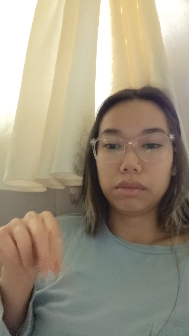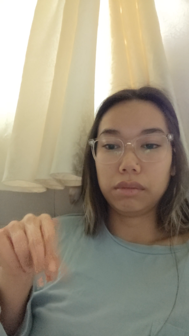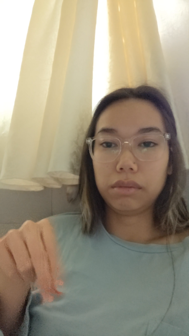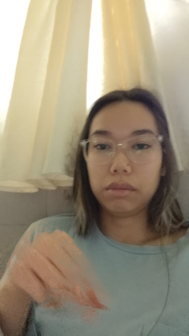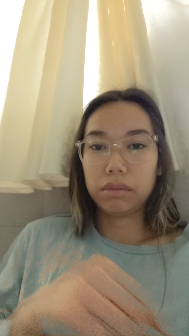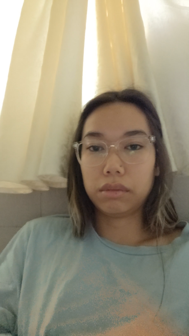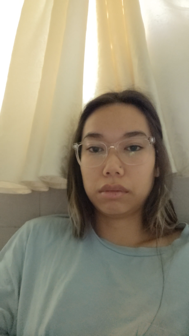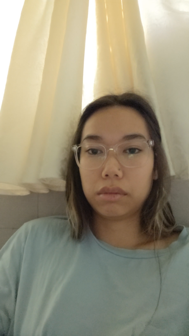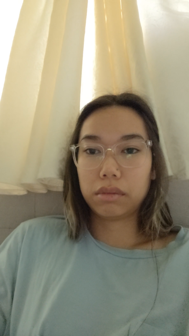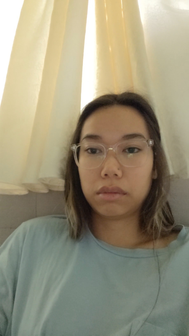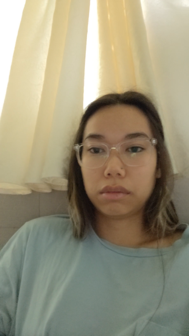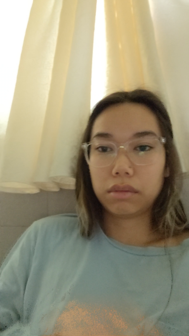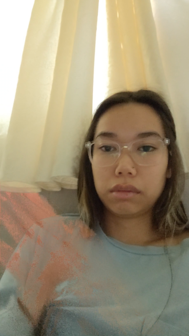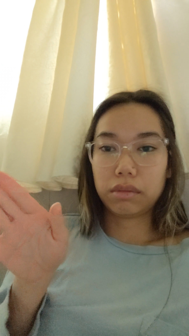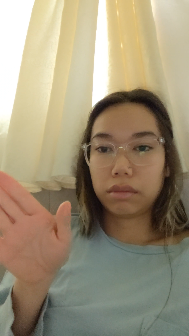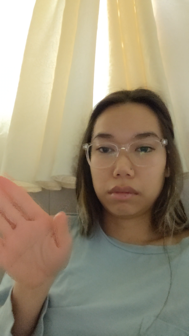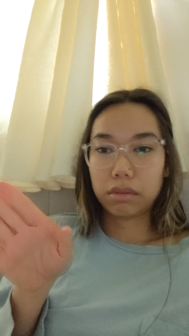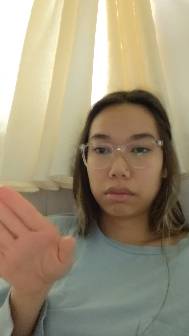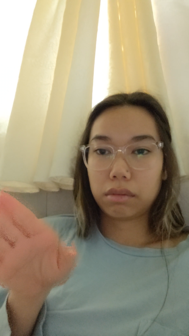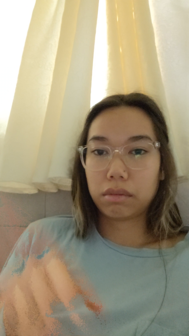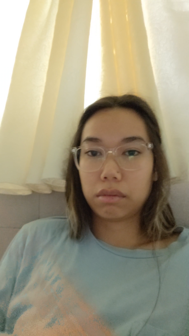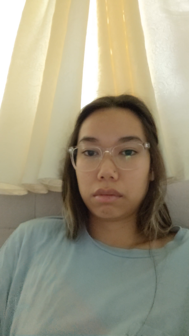penguin